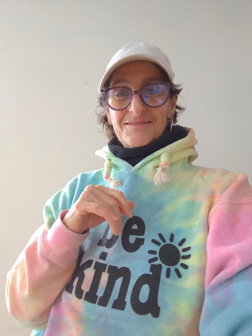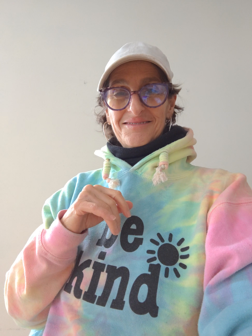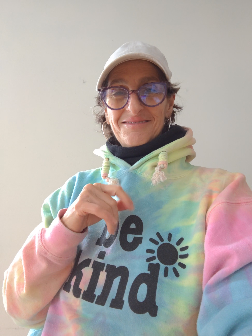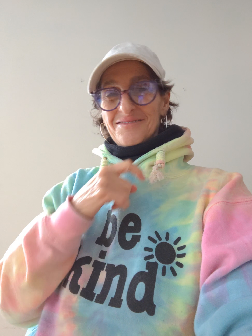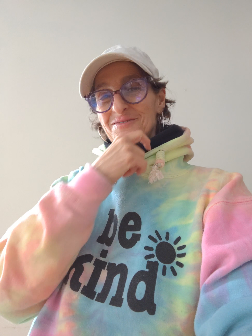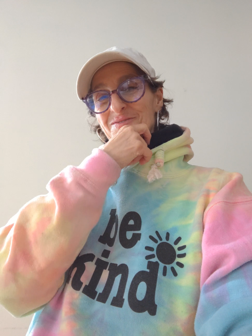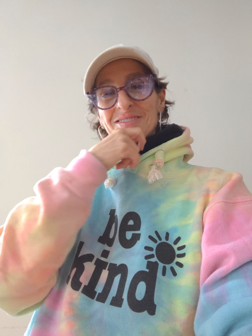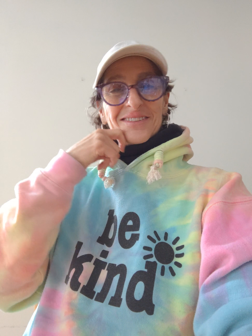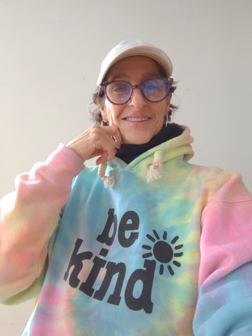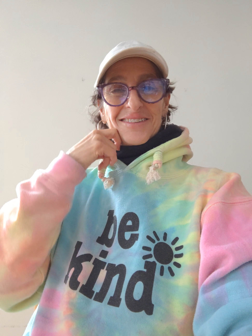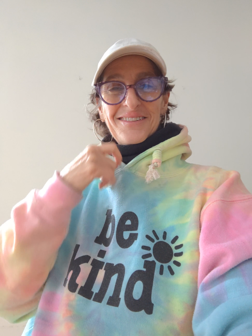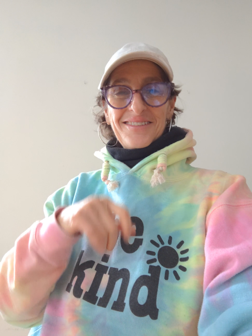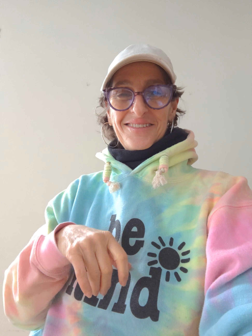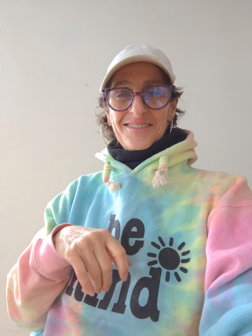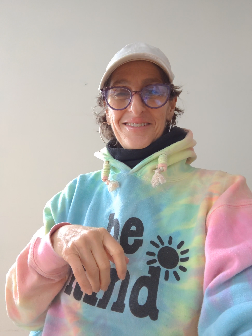dry